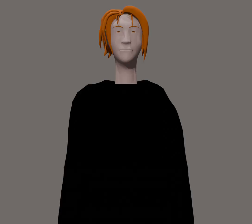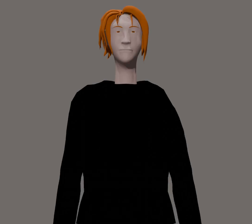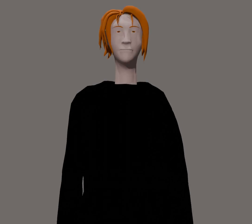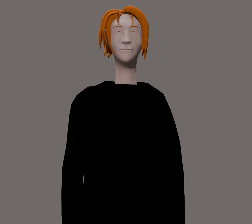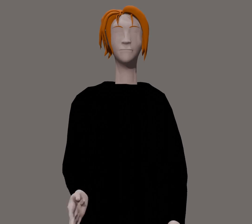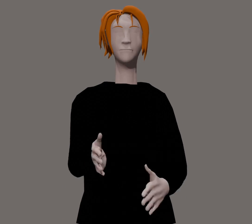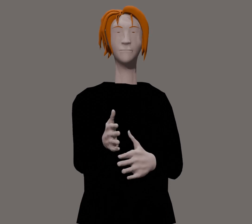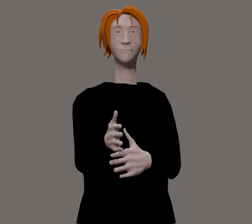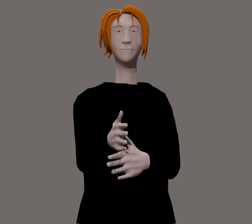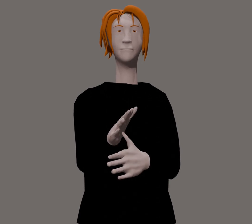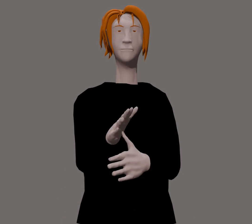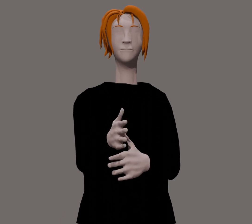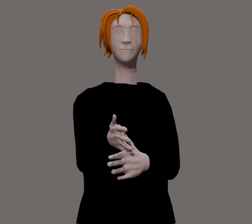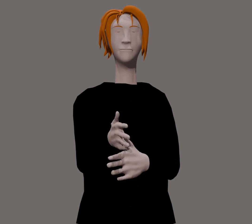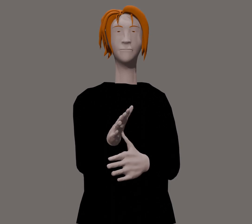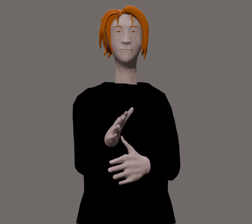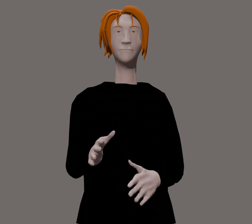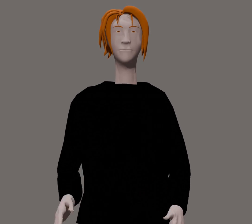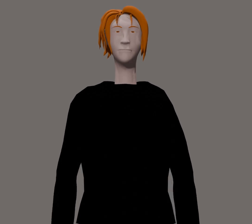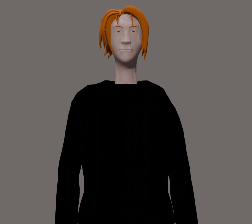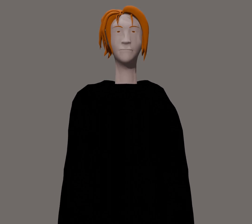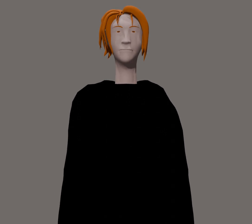Change Money